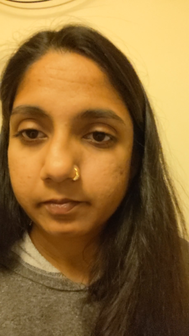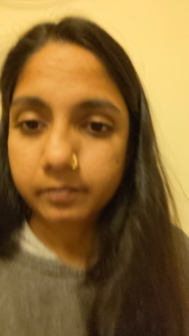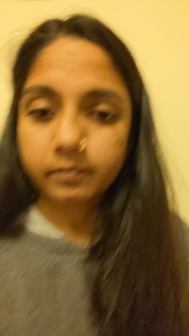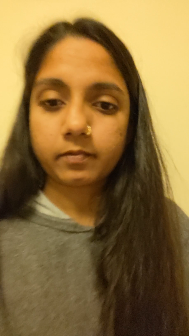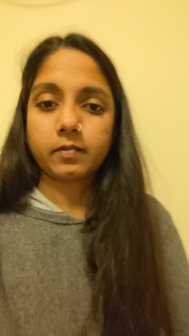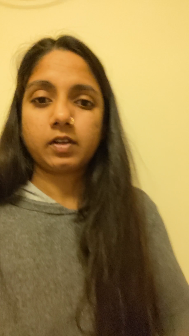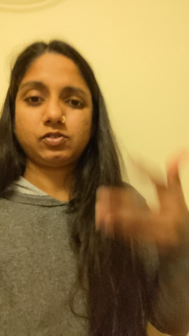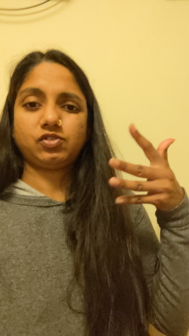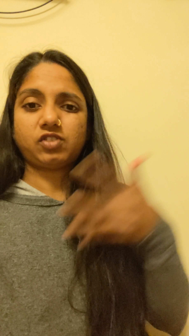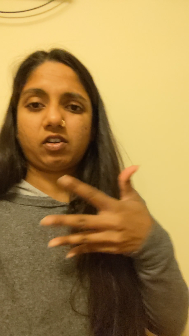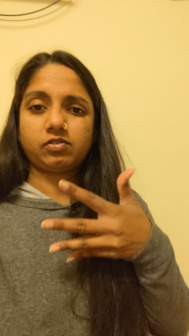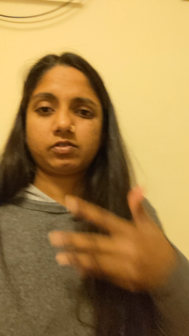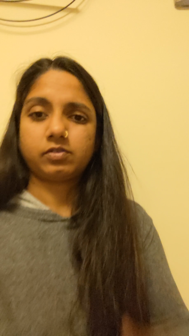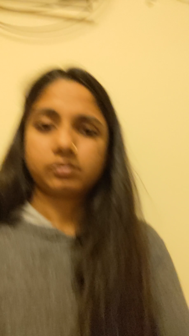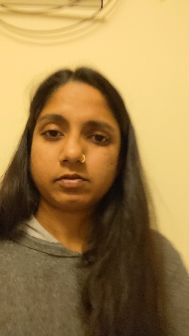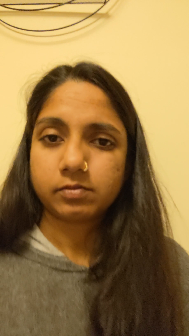scared